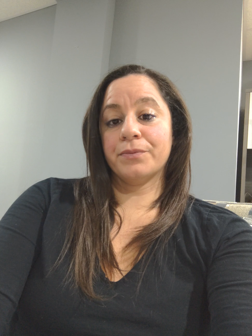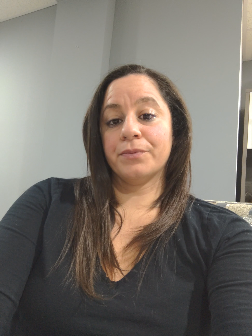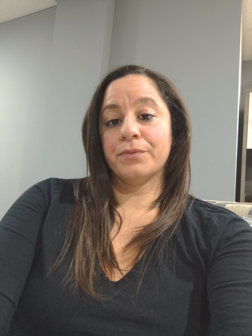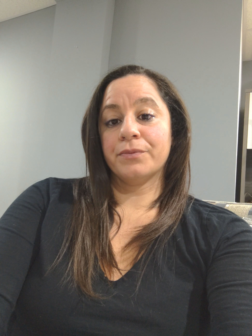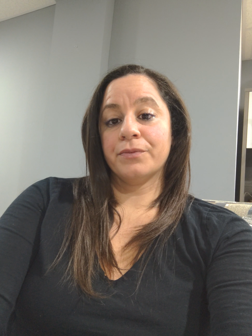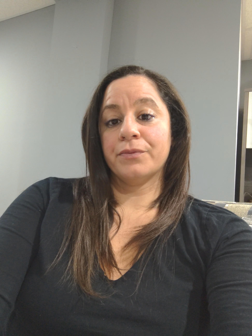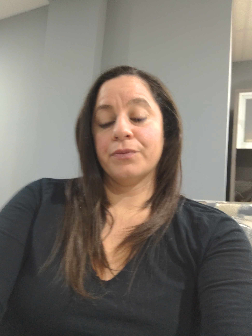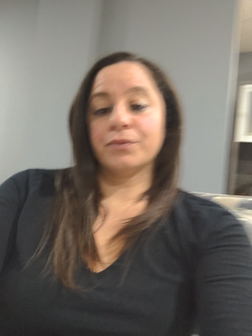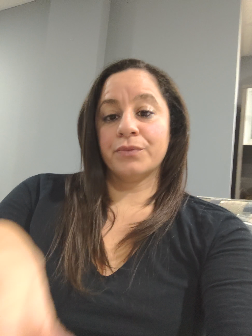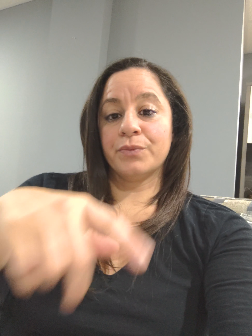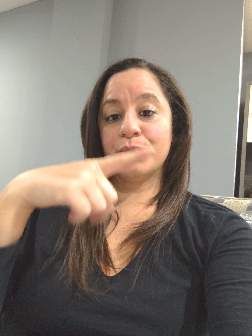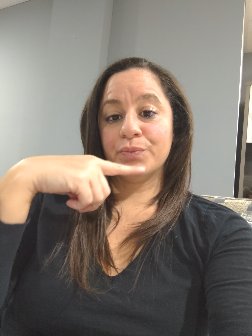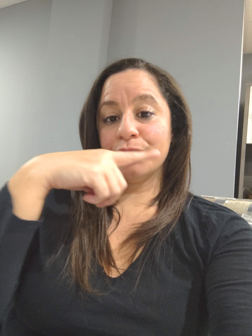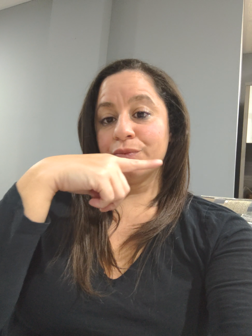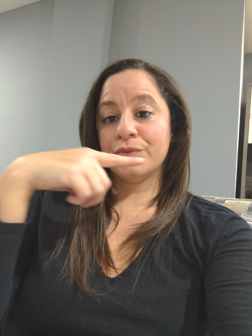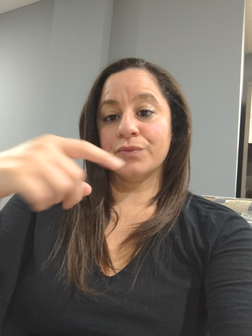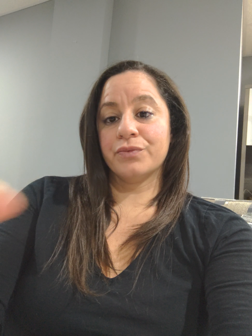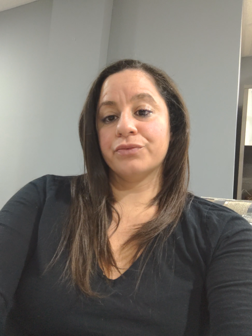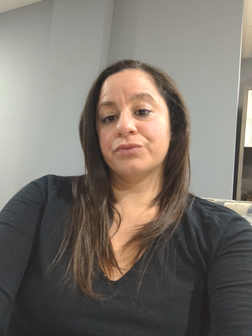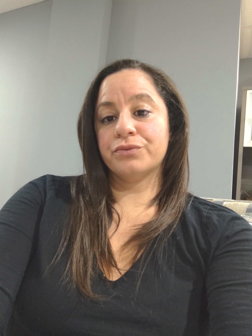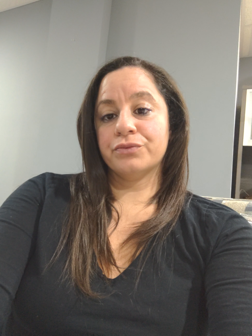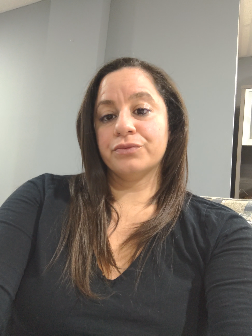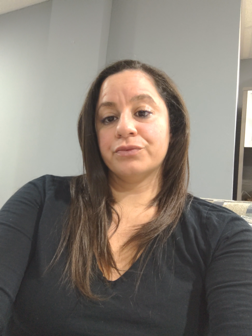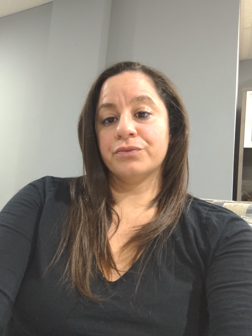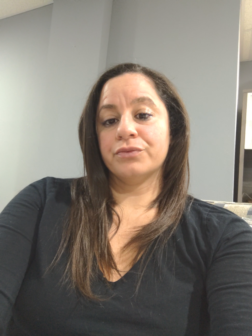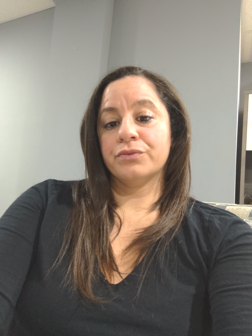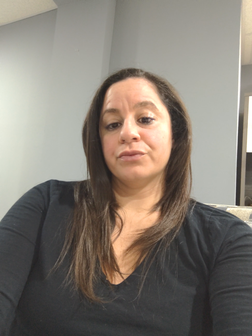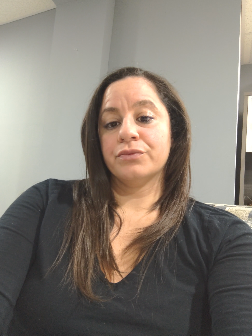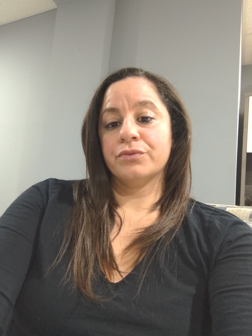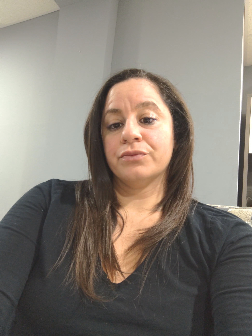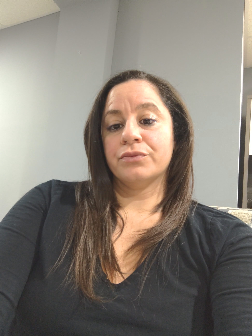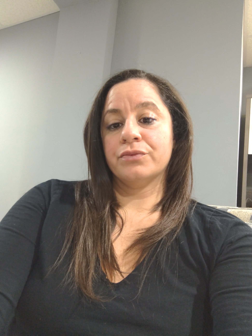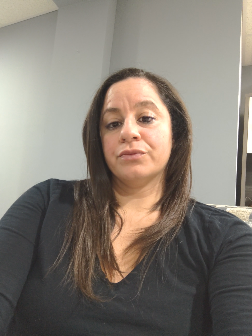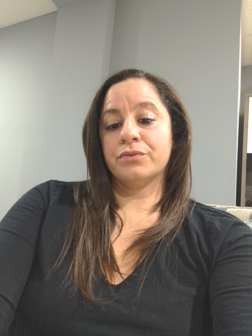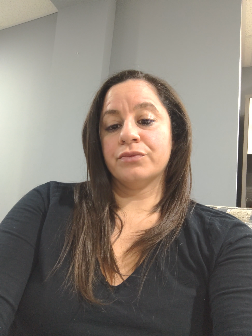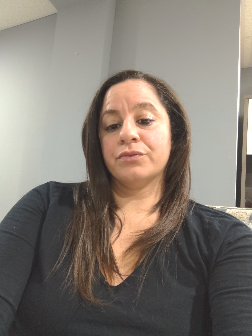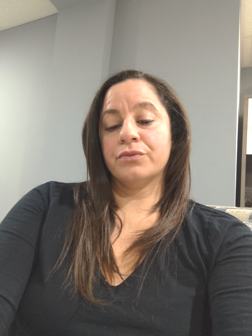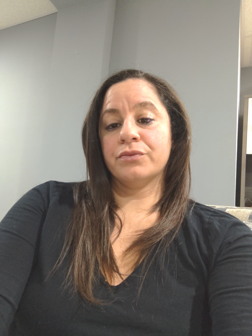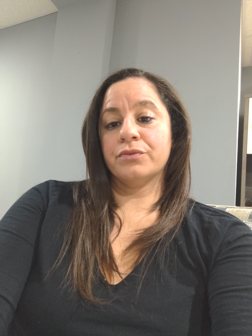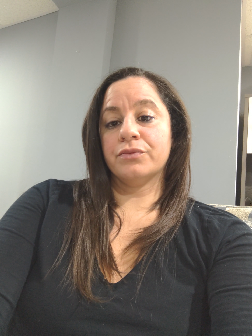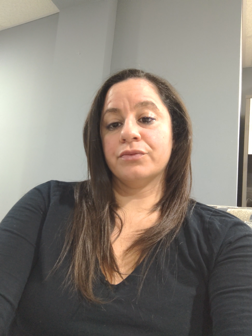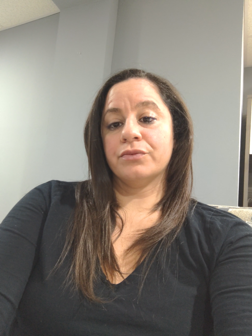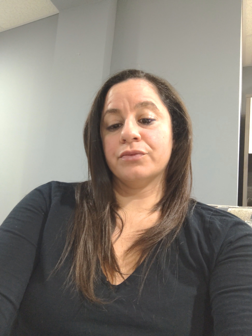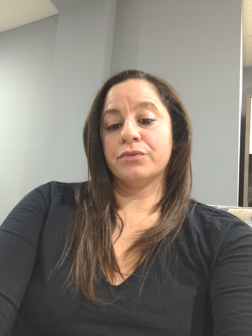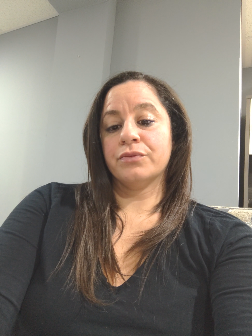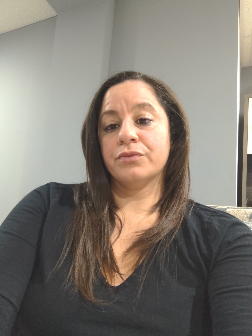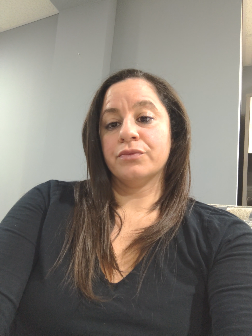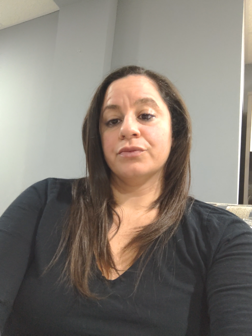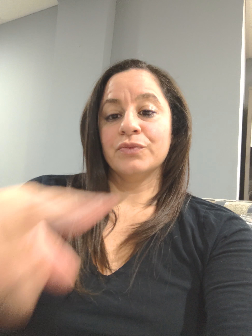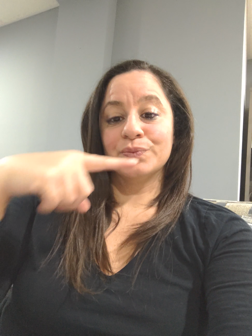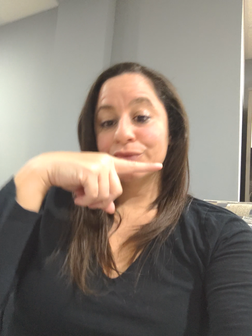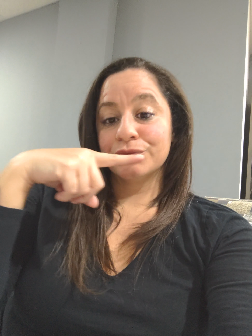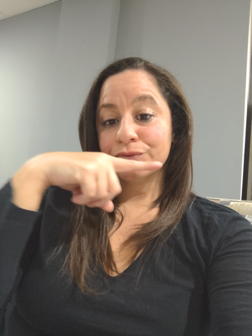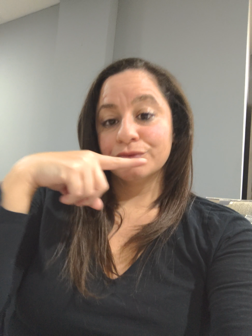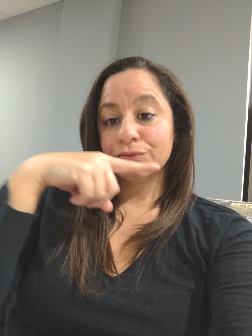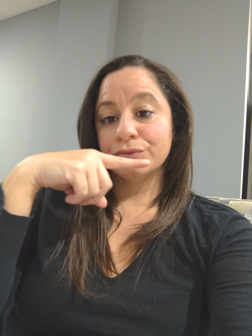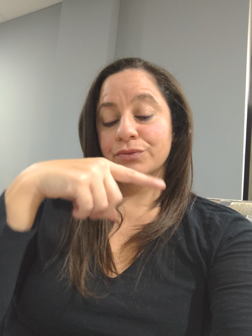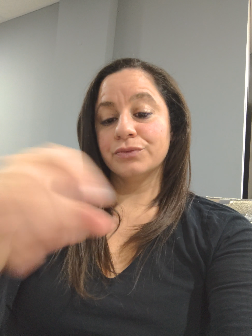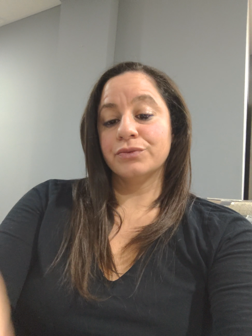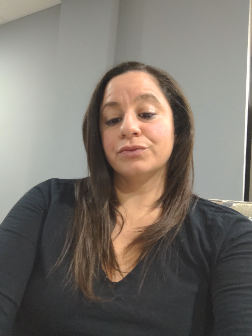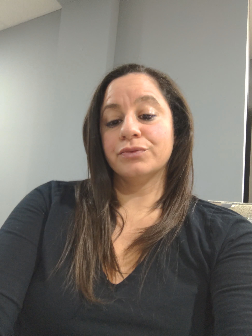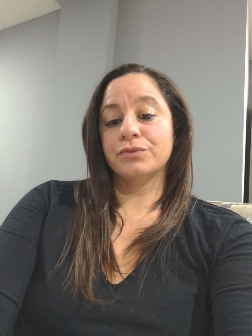toothbrush